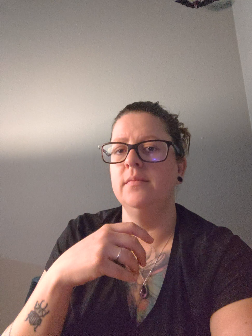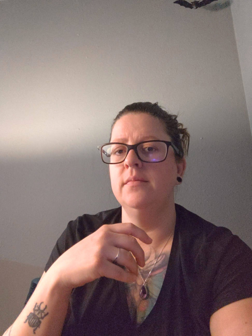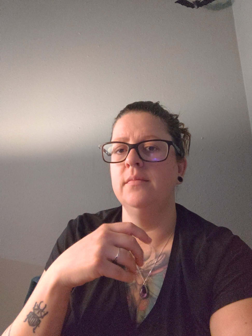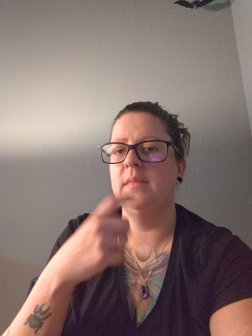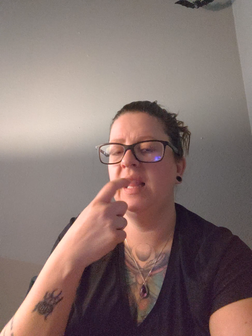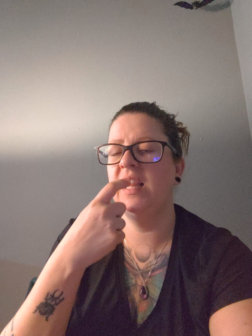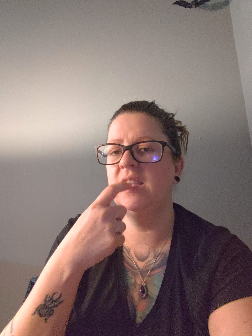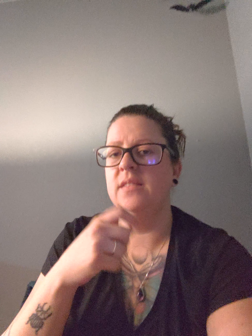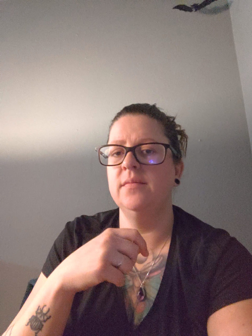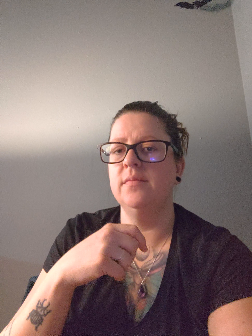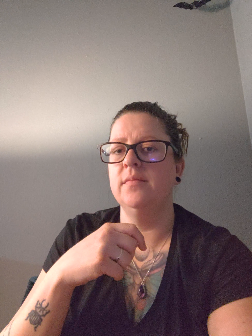window